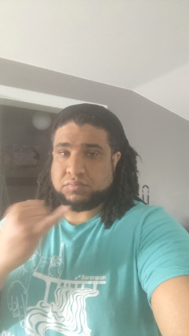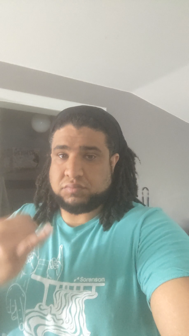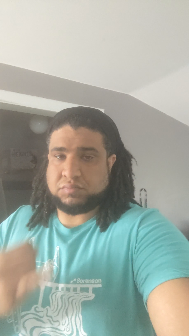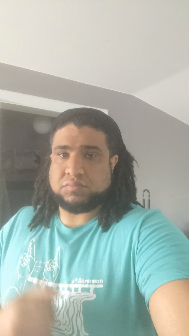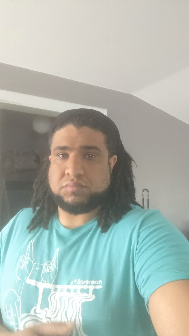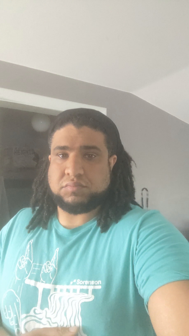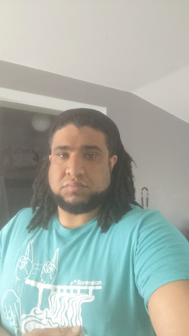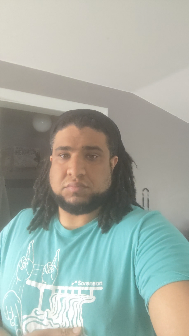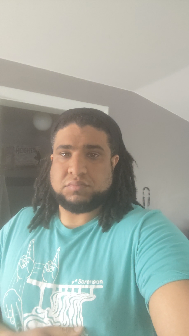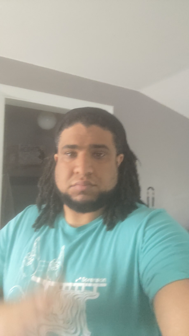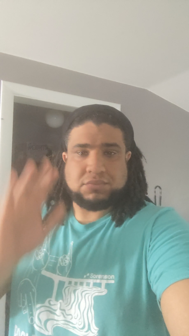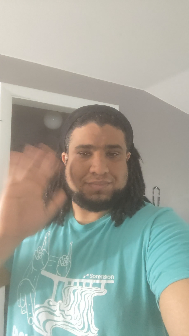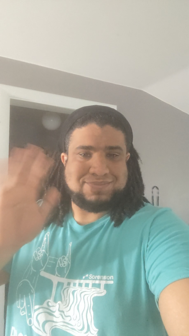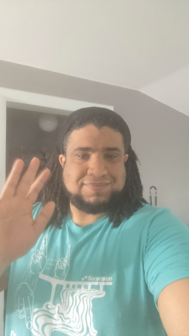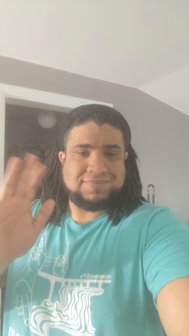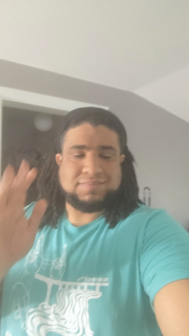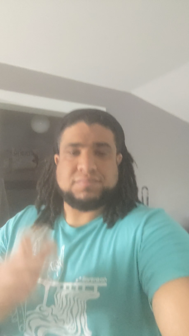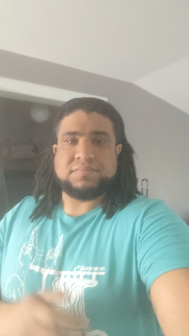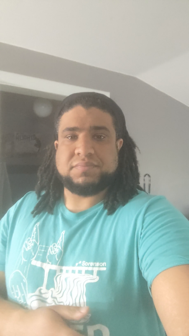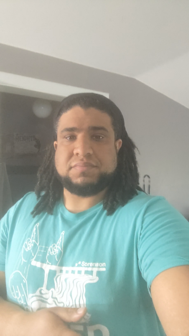hi